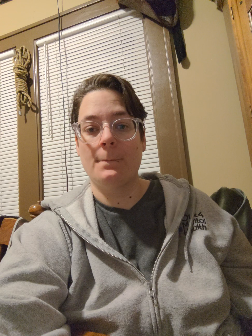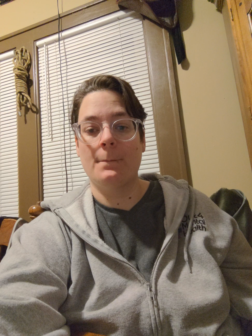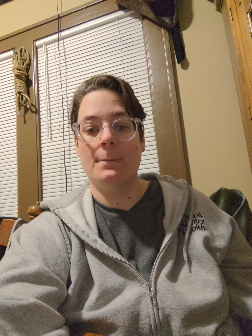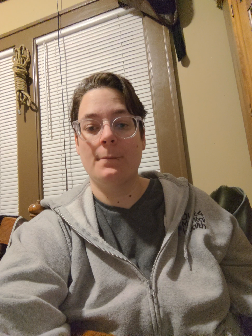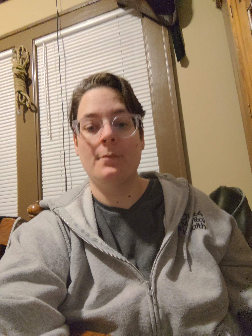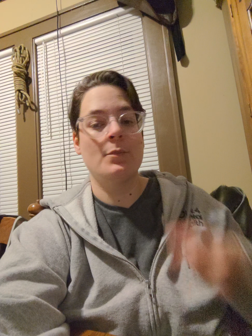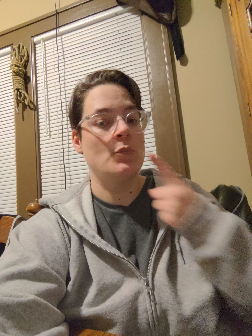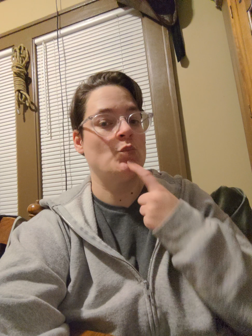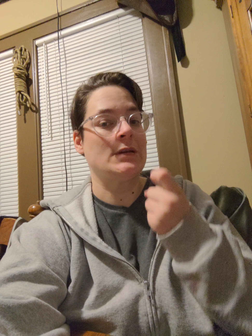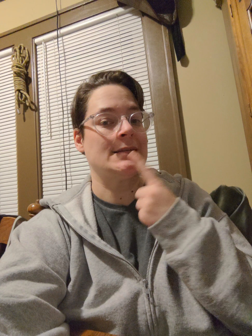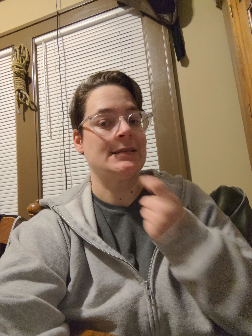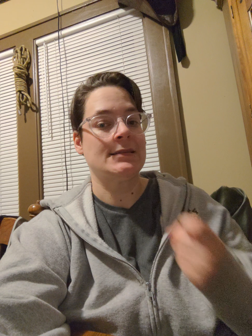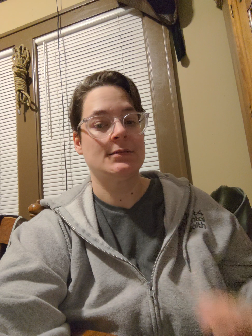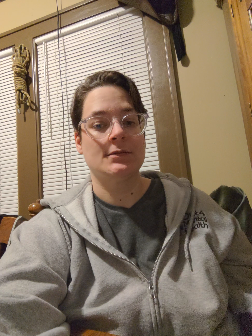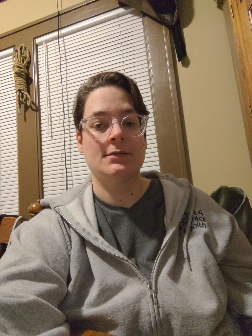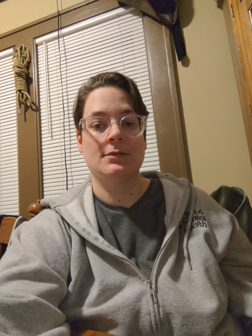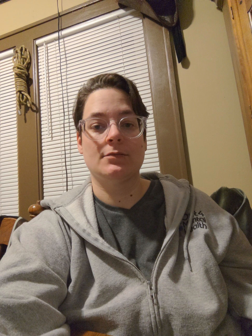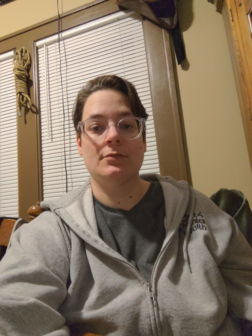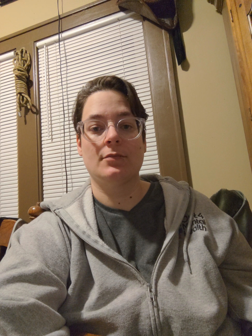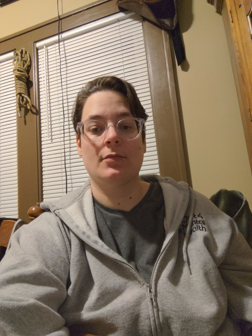red